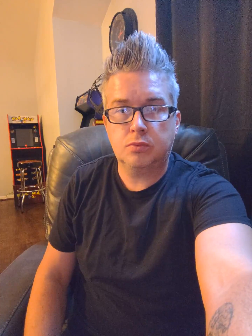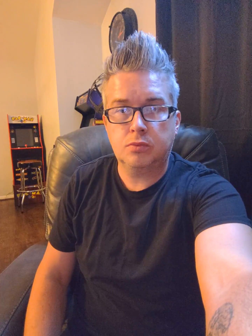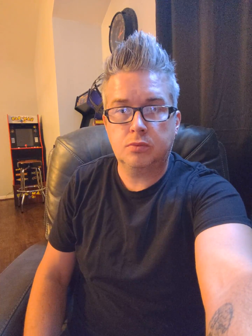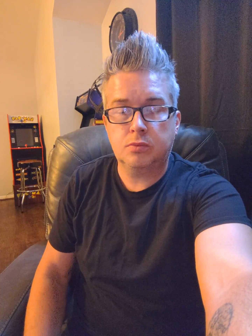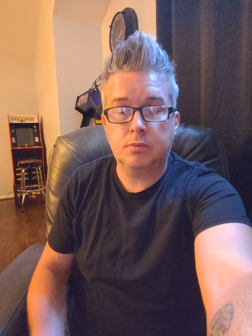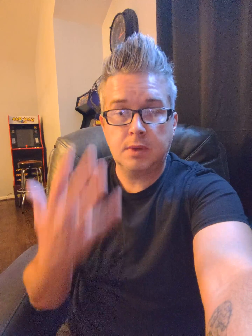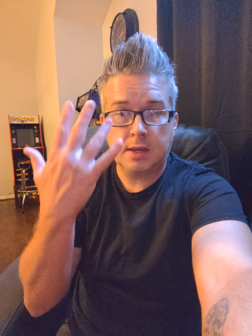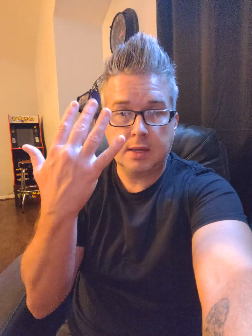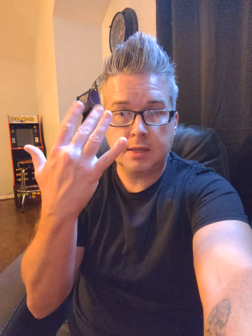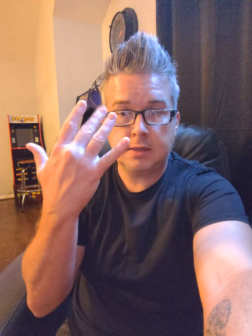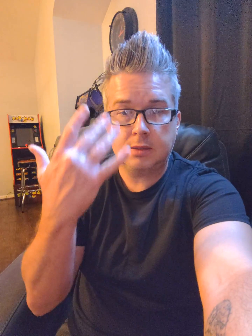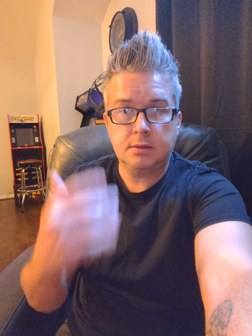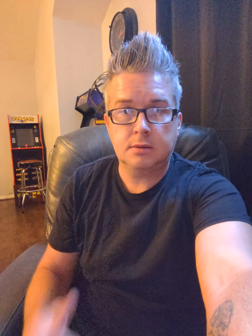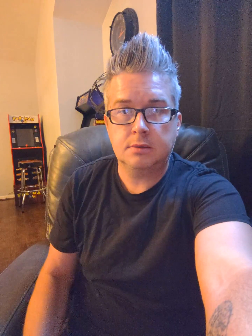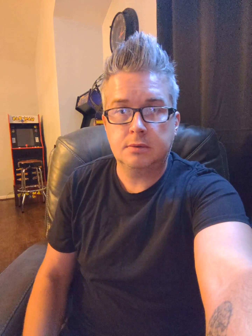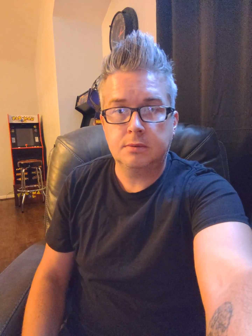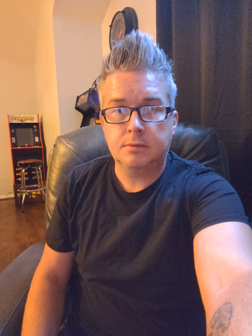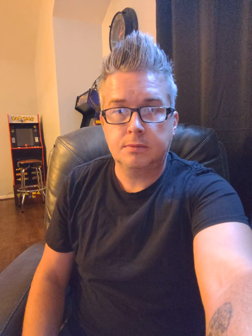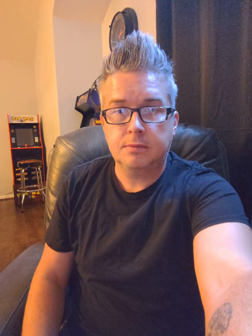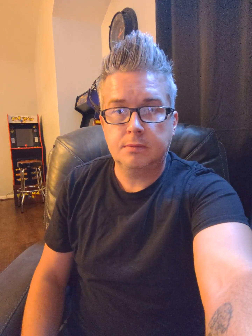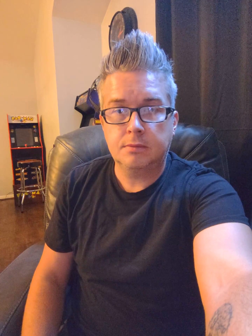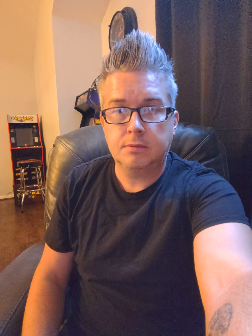hand